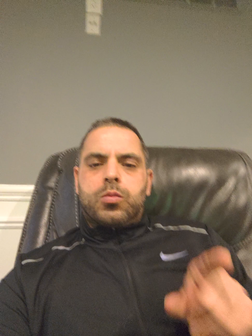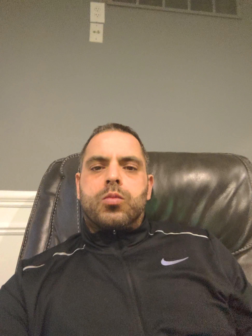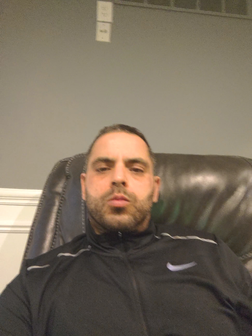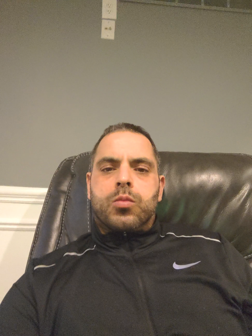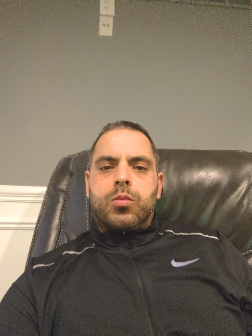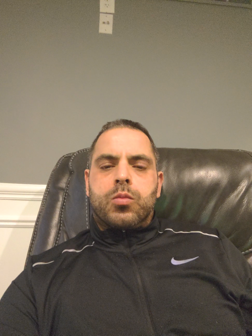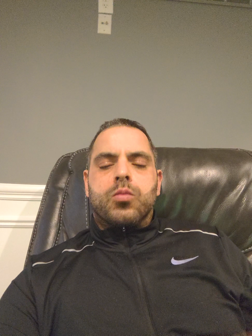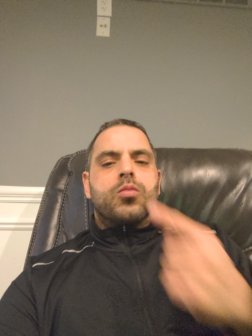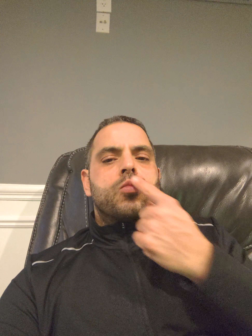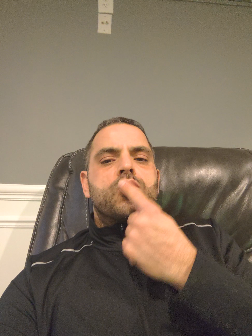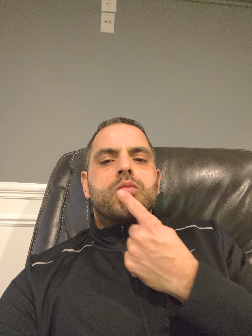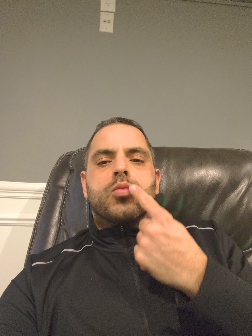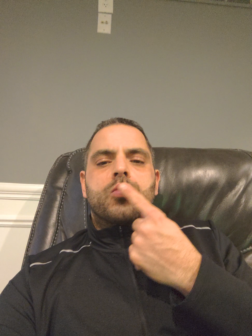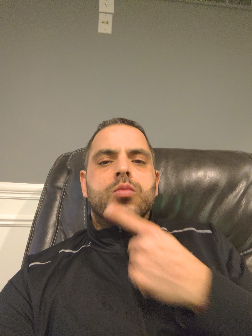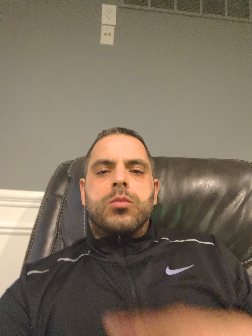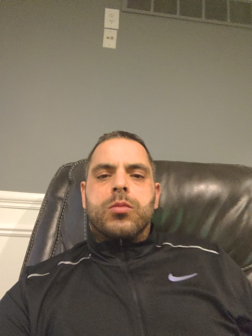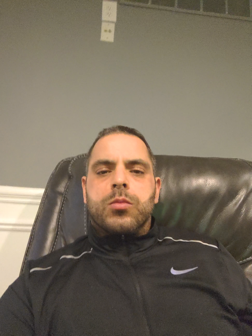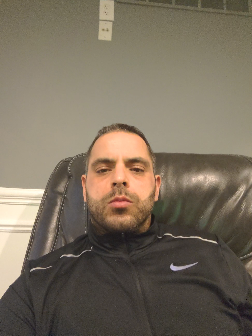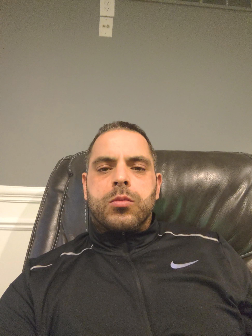lips